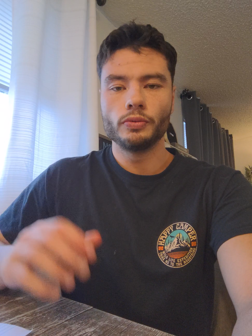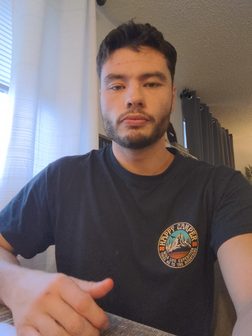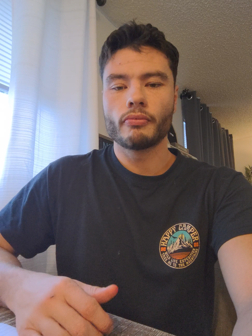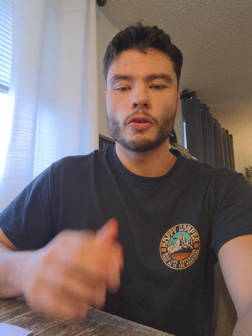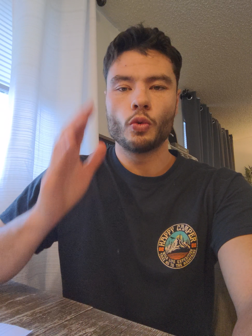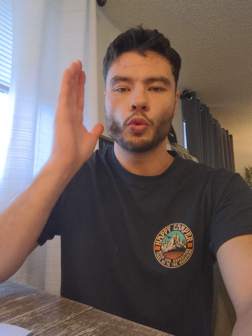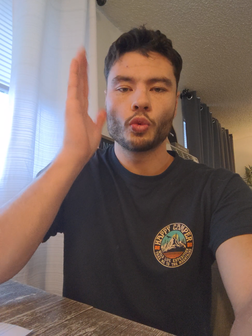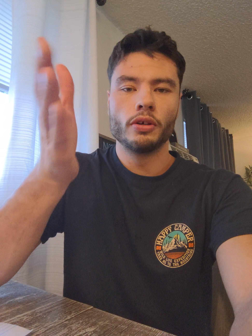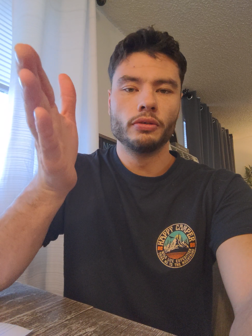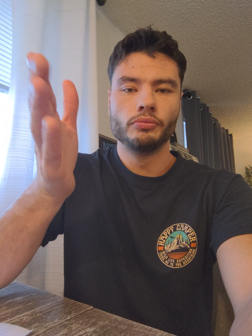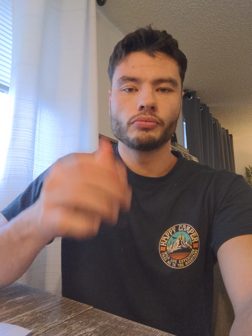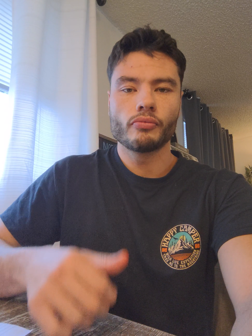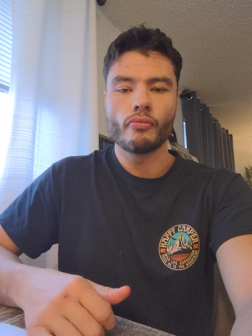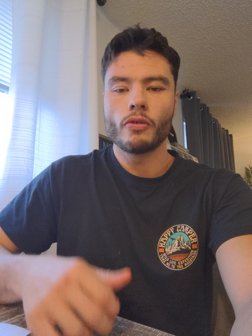will